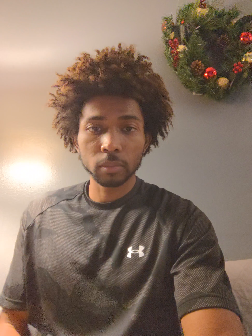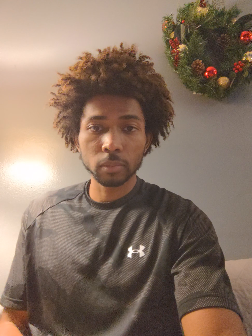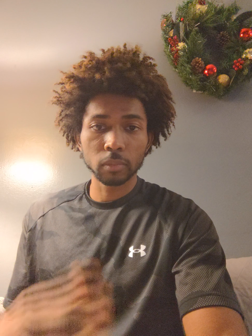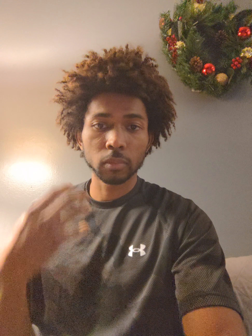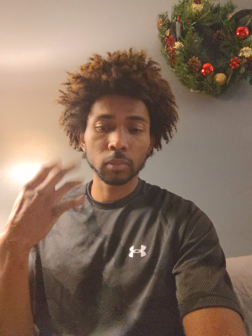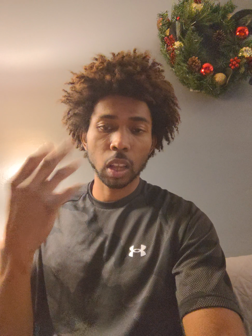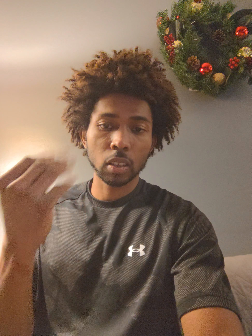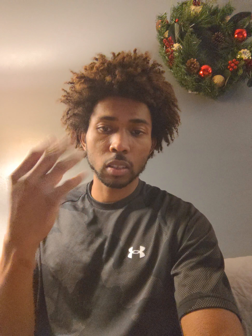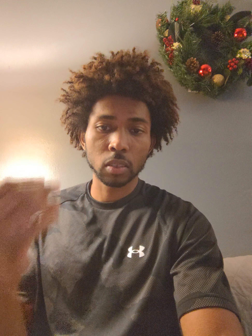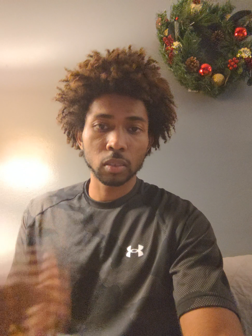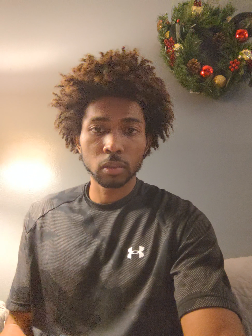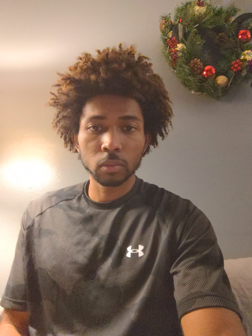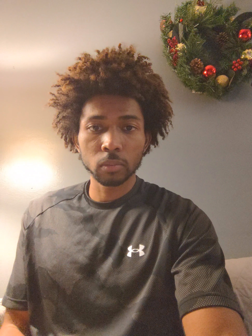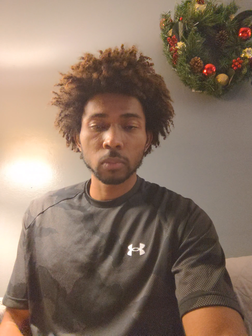outside